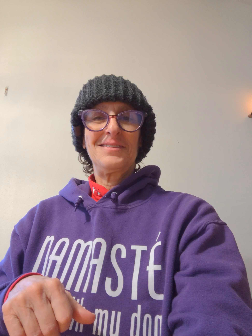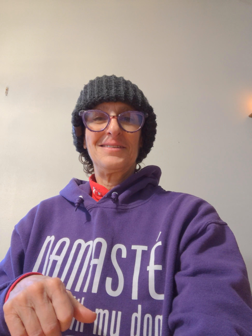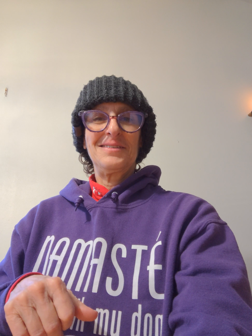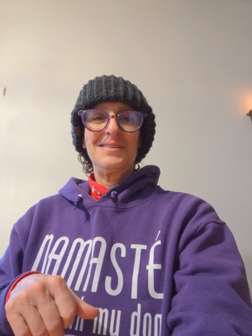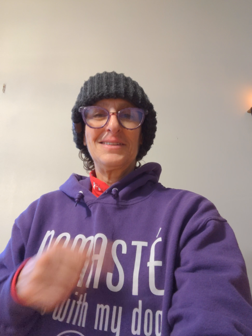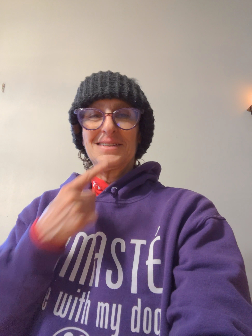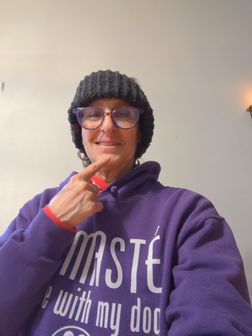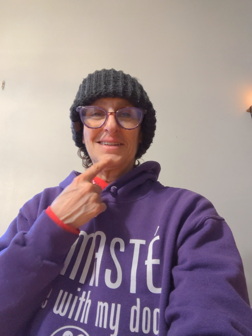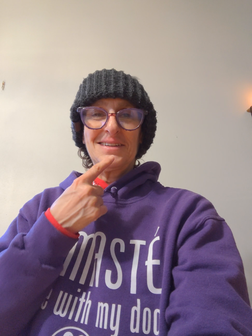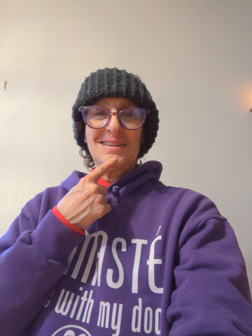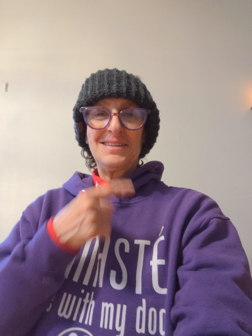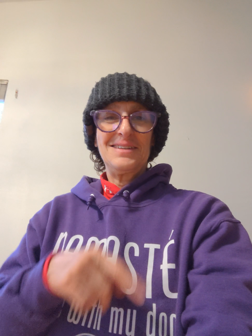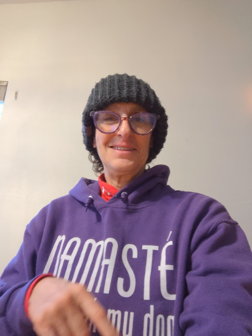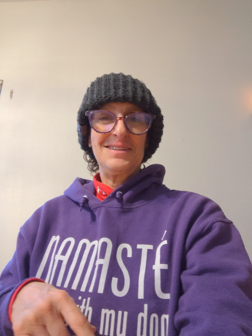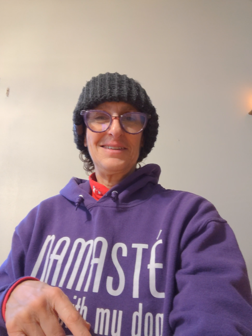say